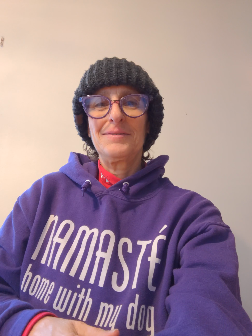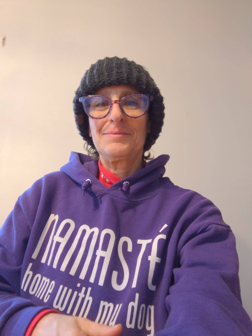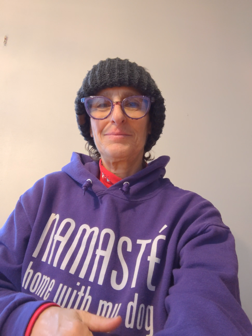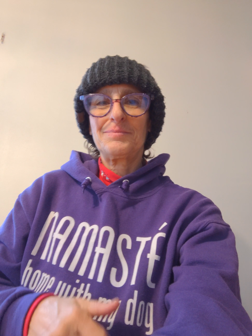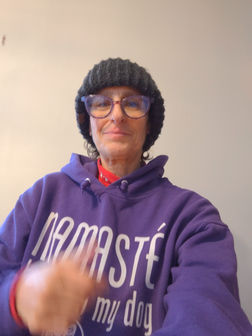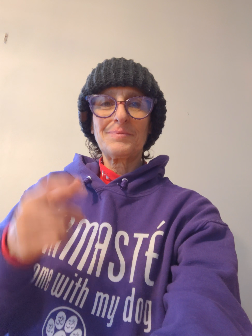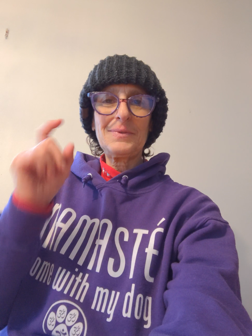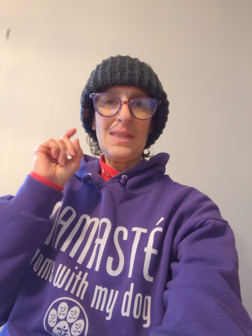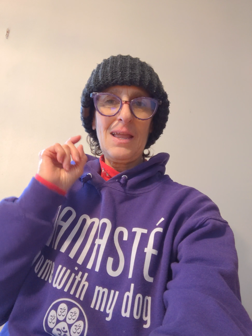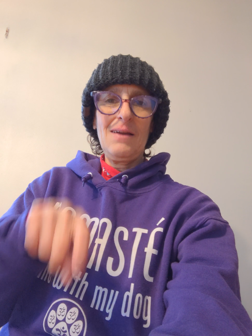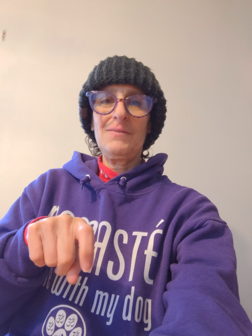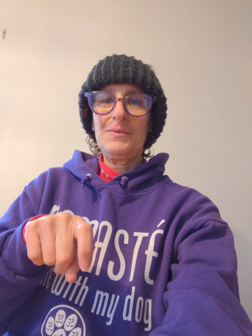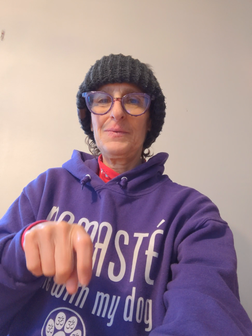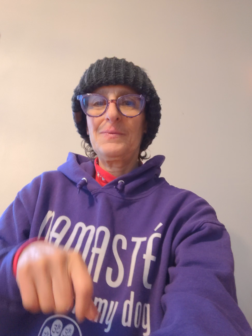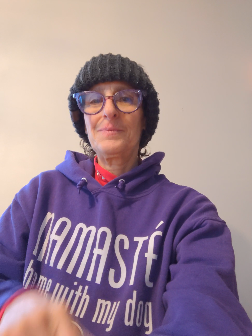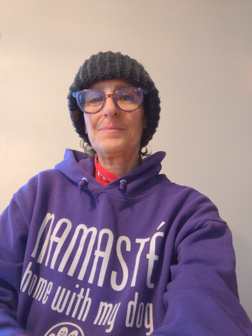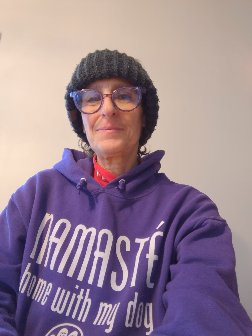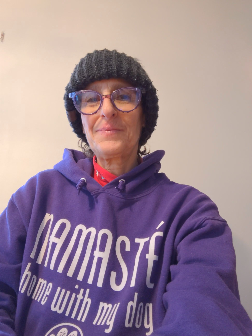have to